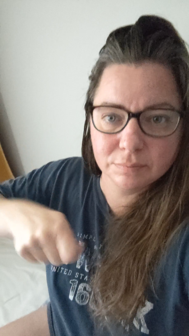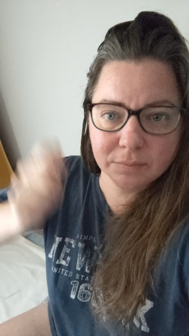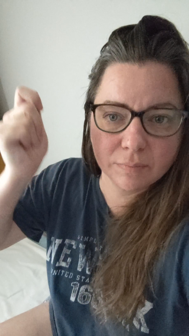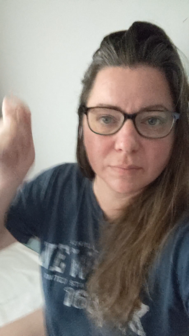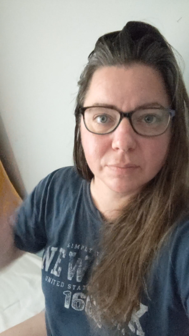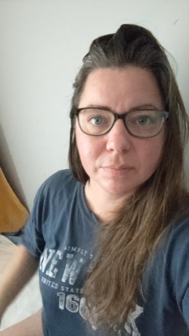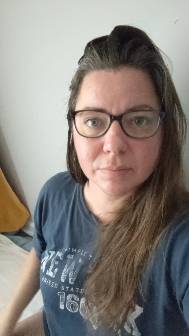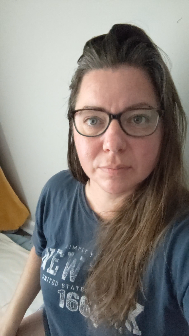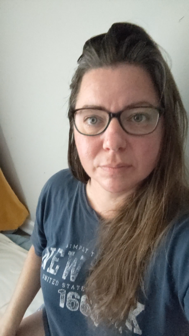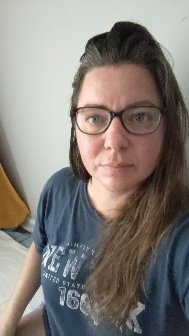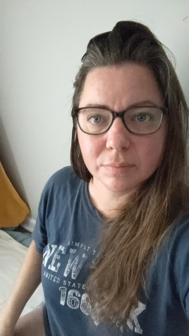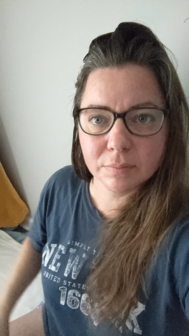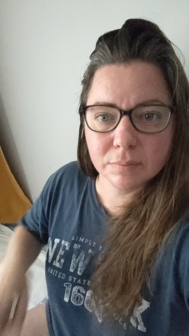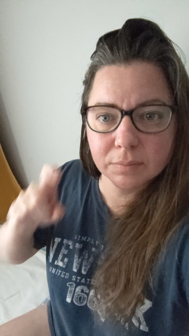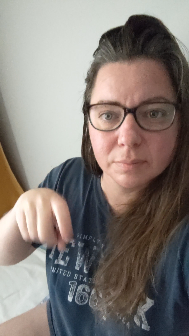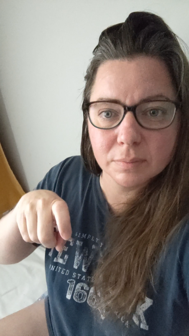must